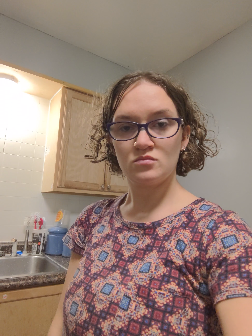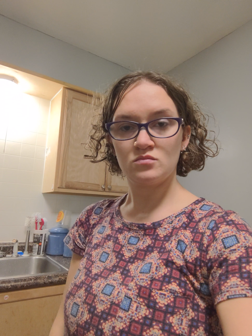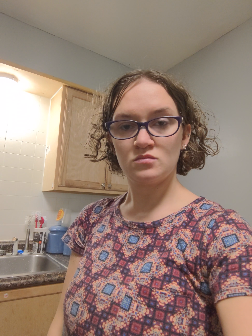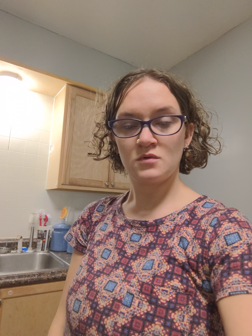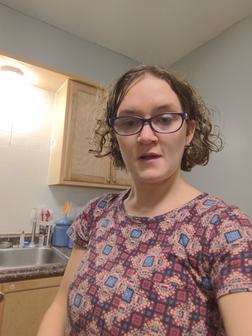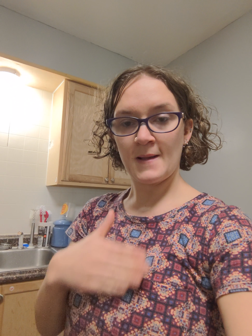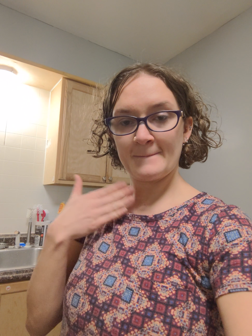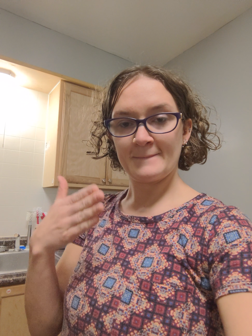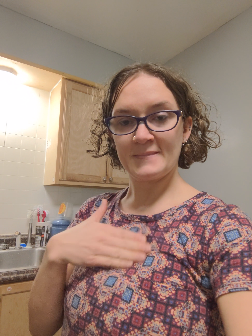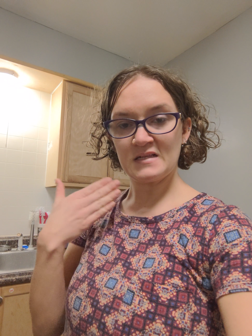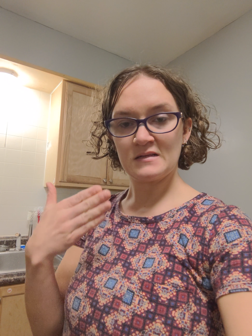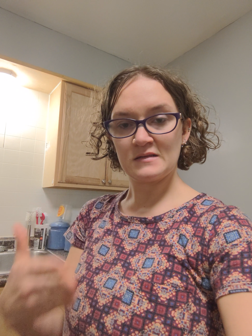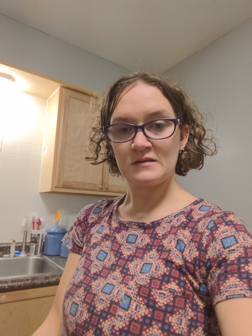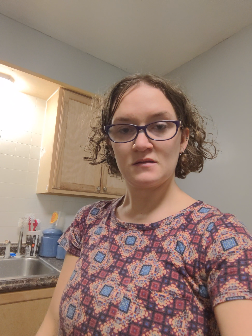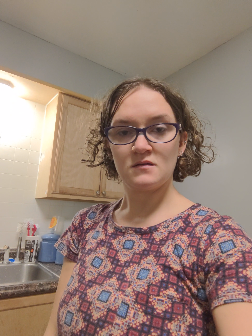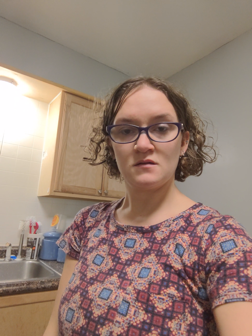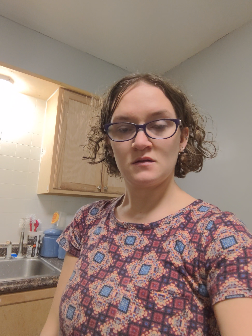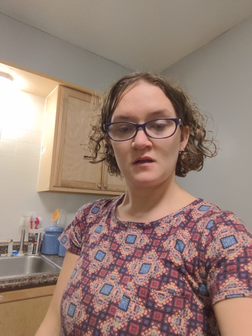happy